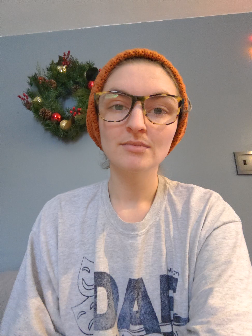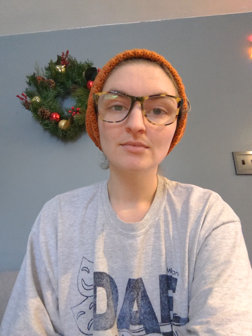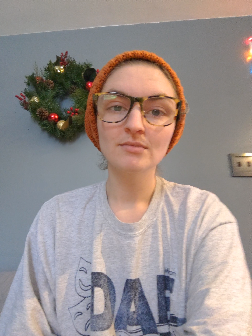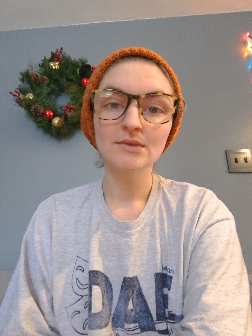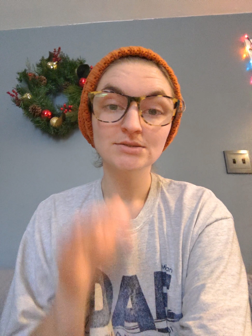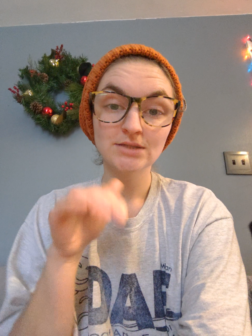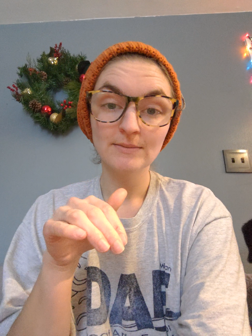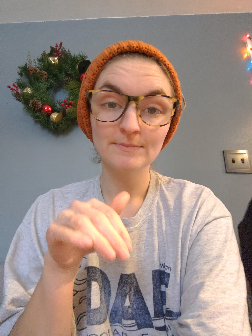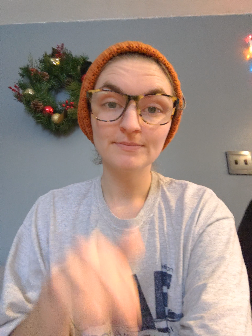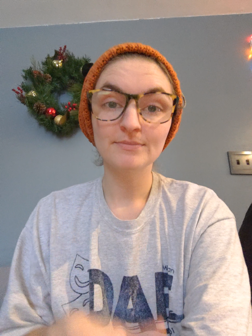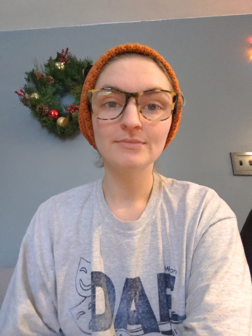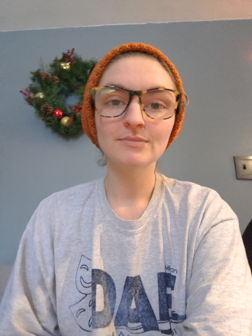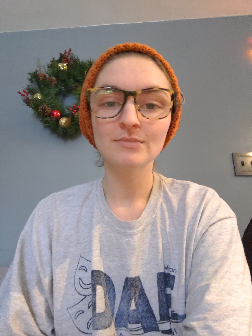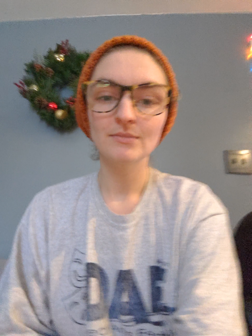night